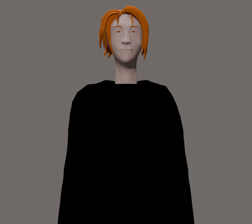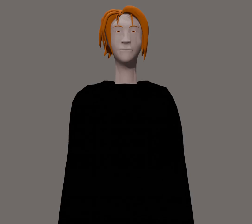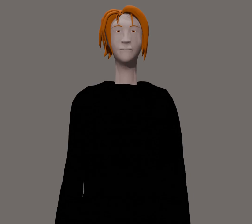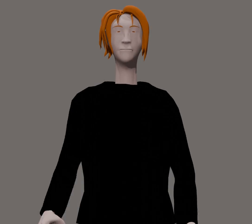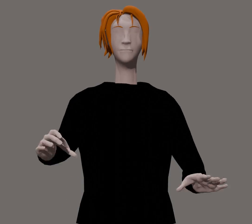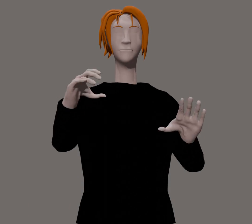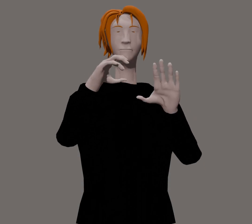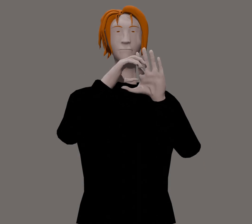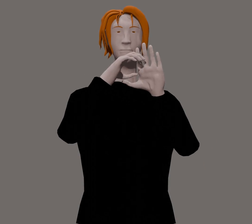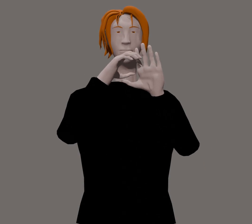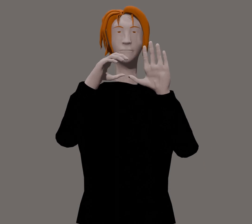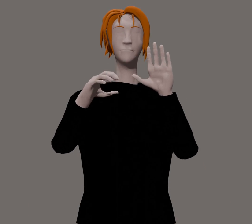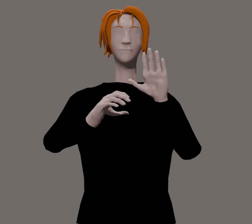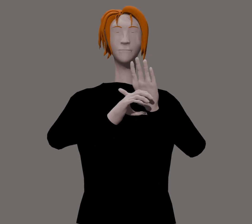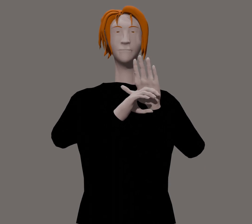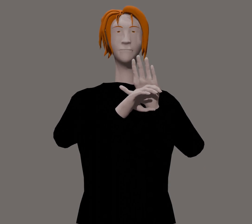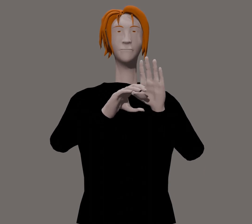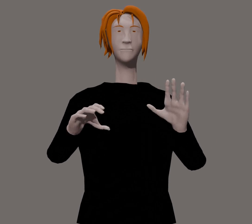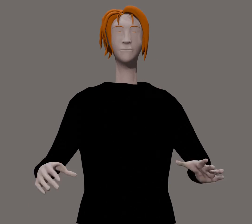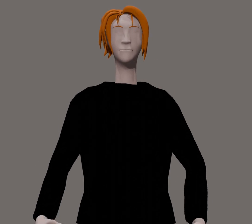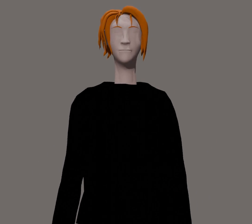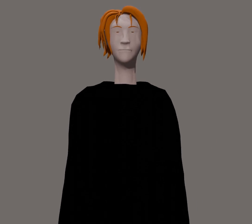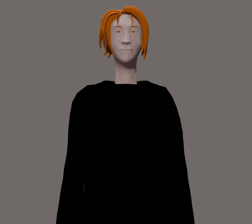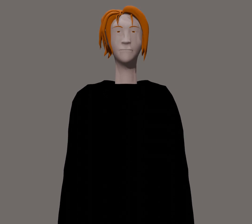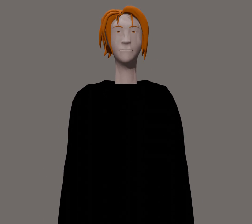Commandment